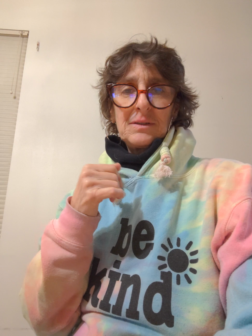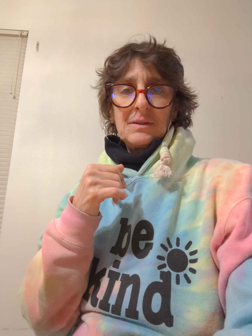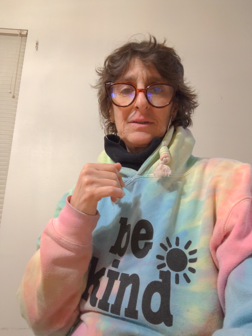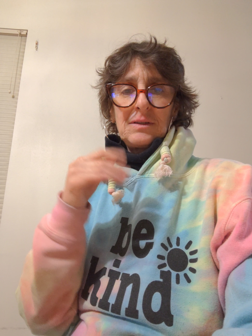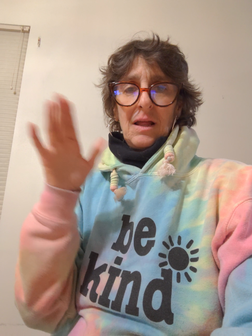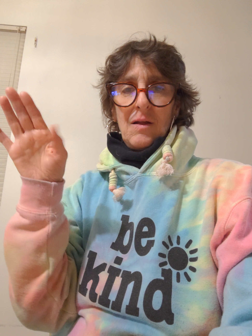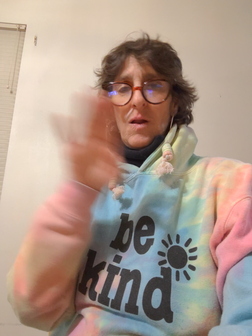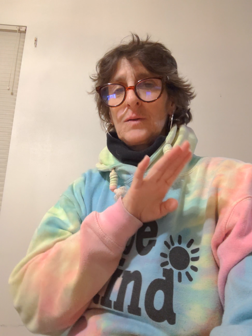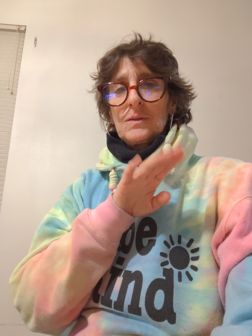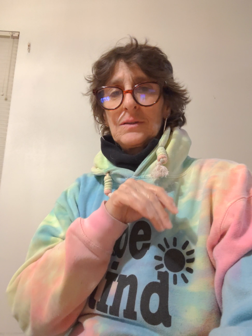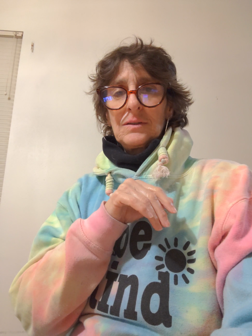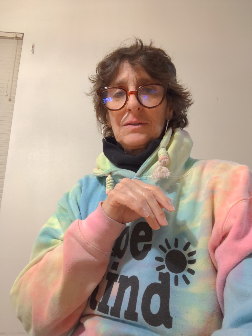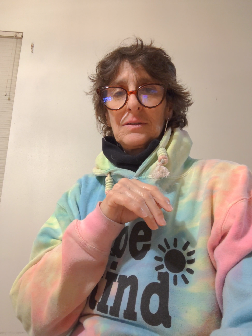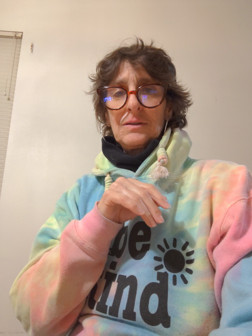close